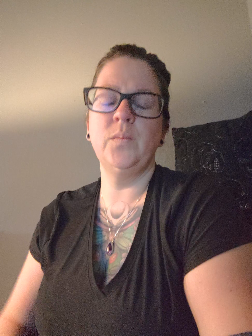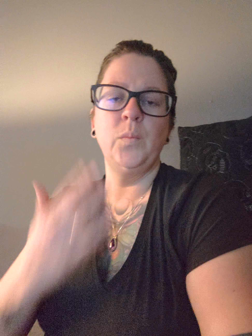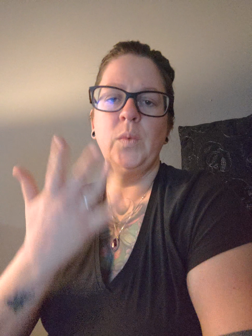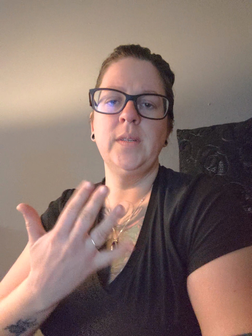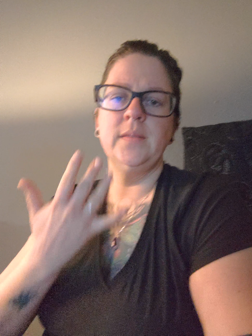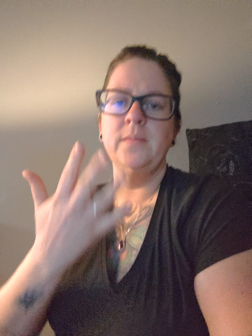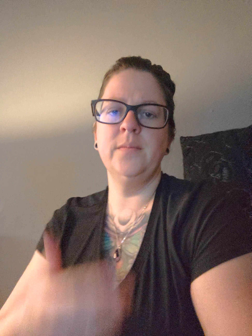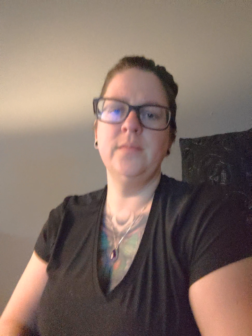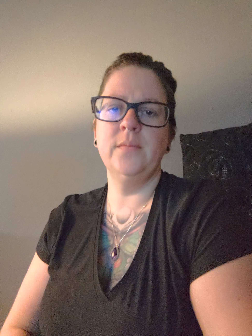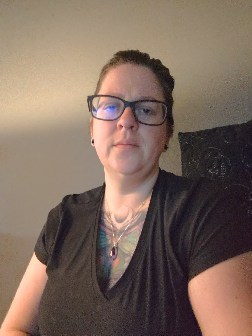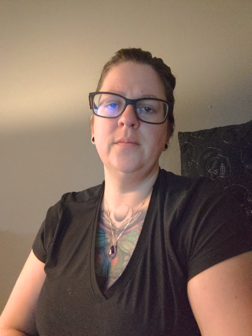wait